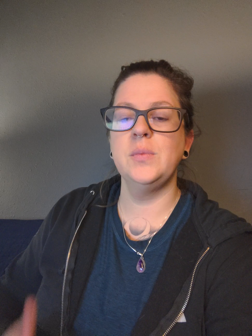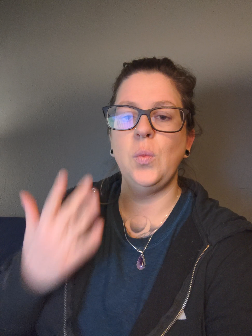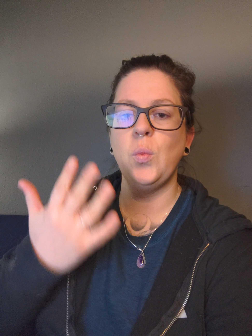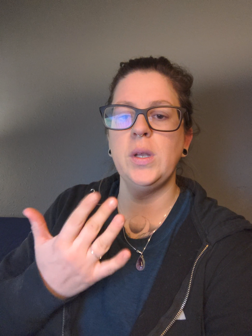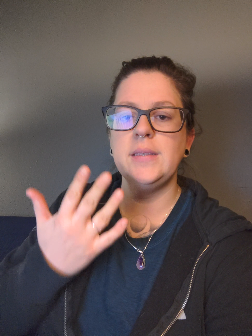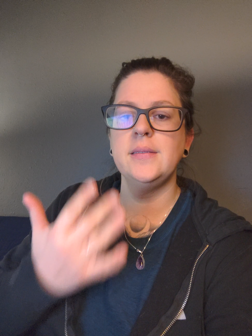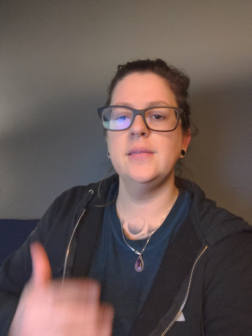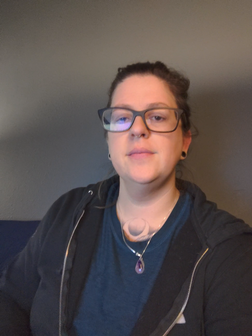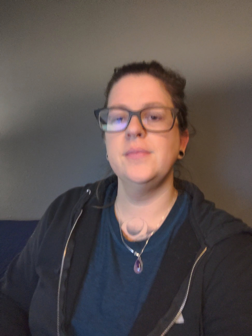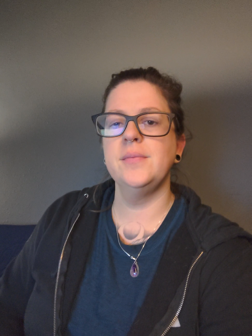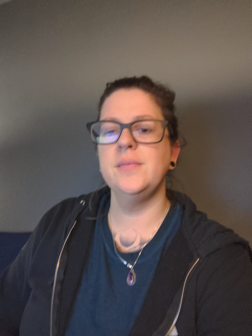wait